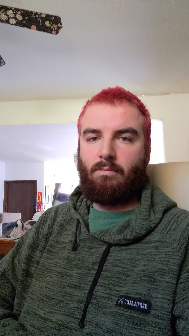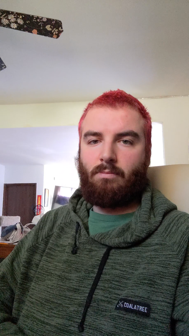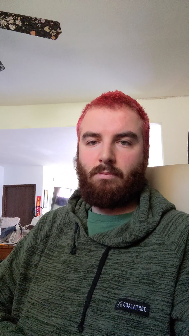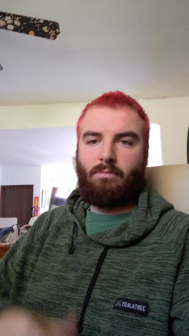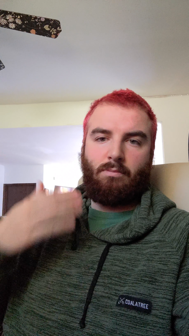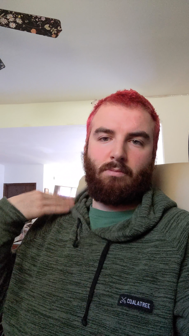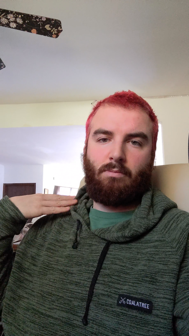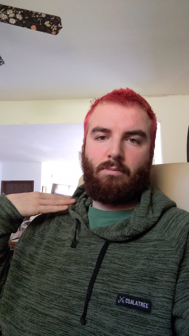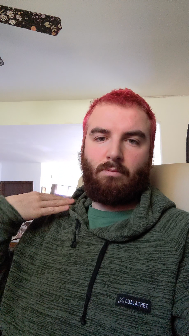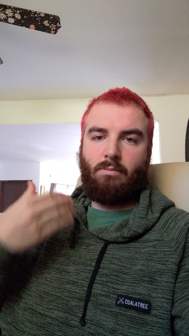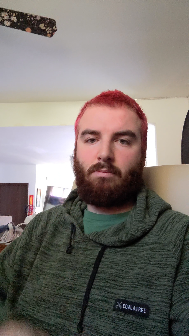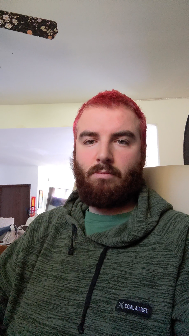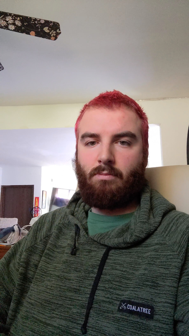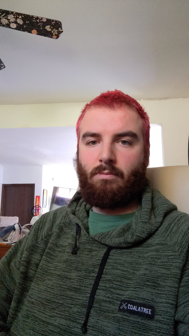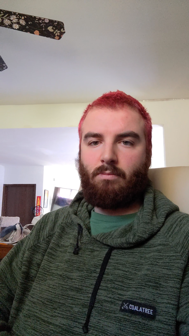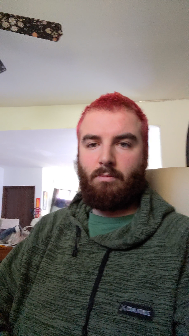shoulder